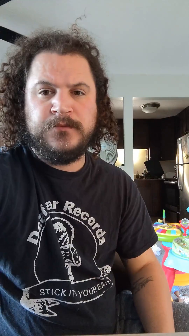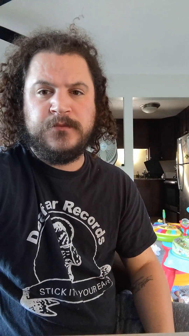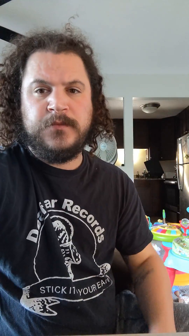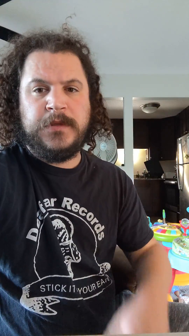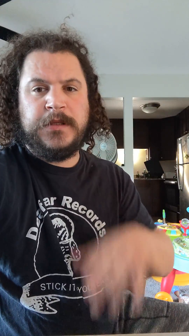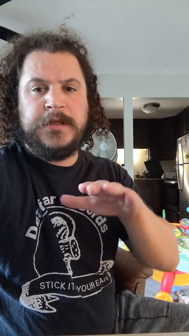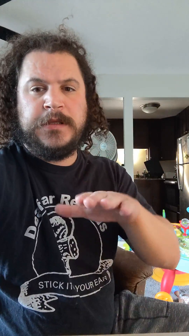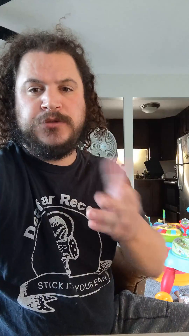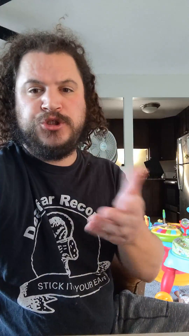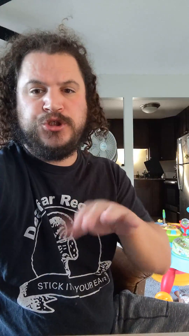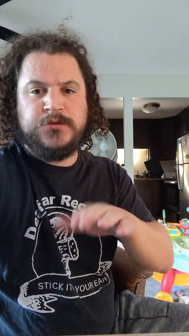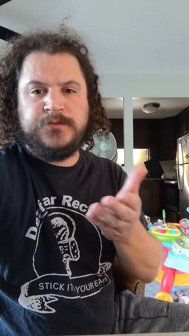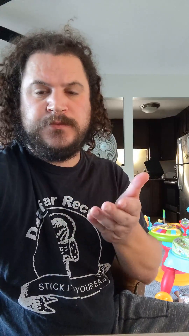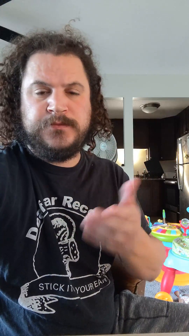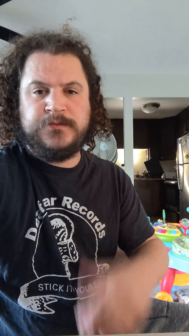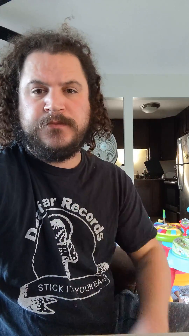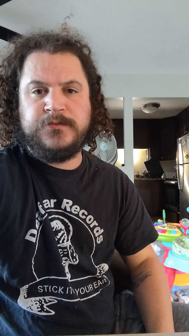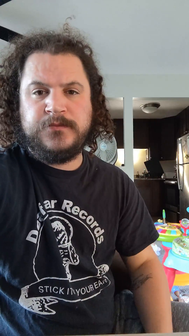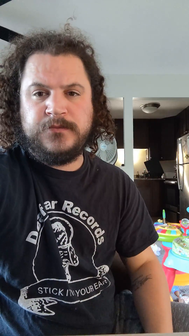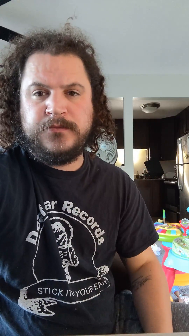kitchen